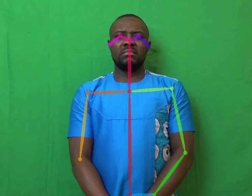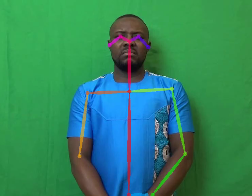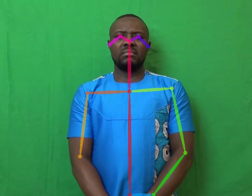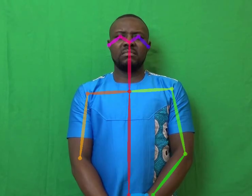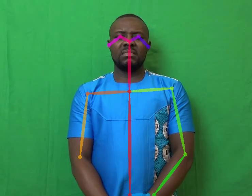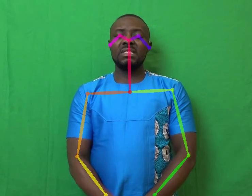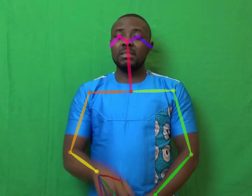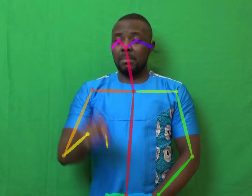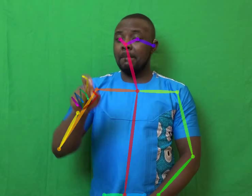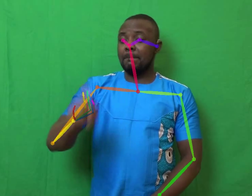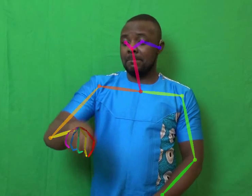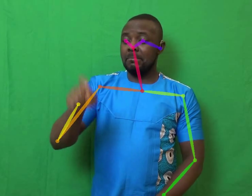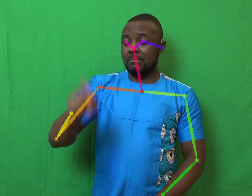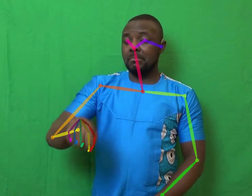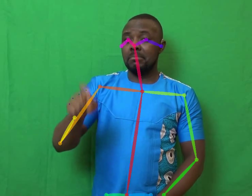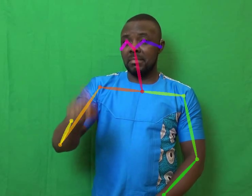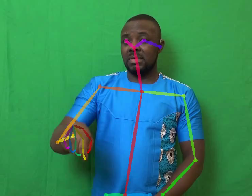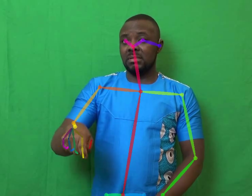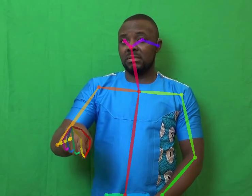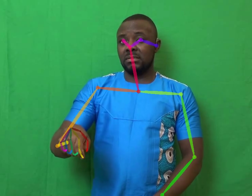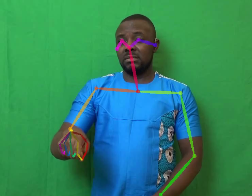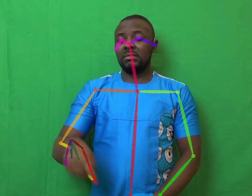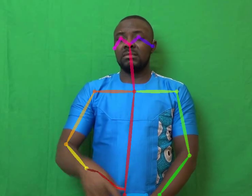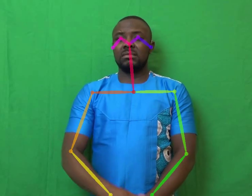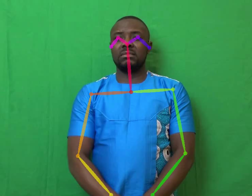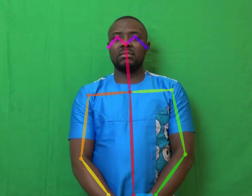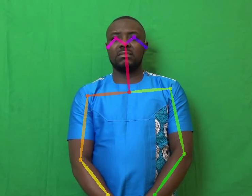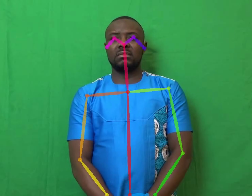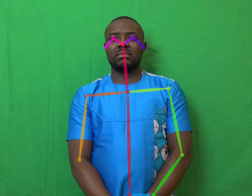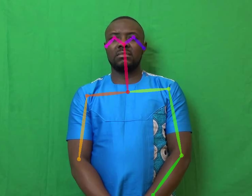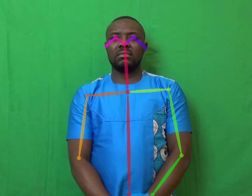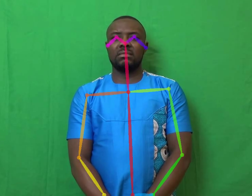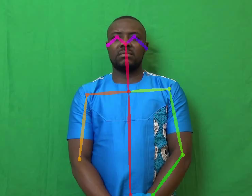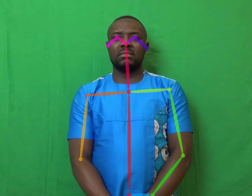must